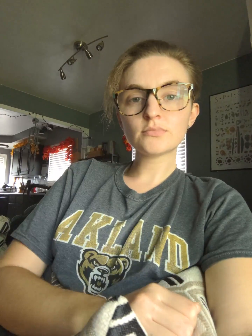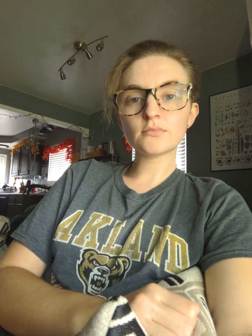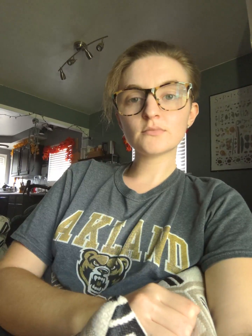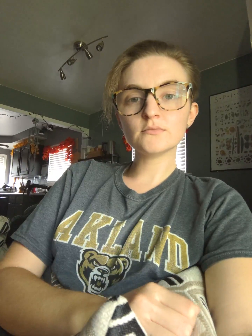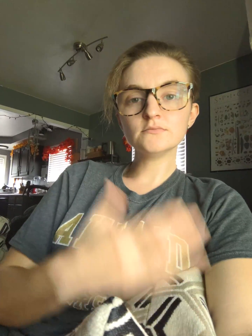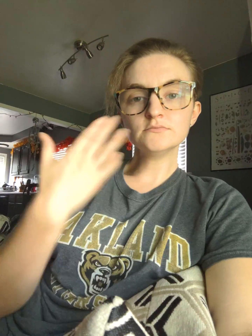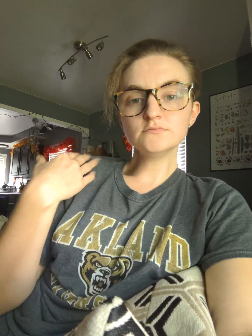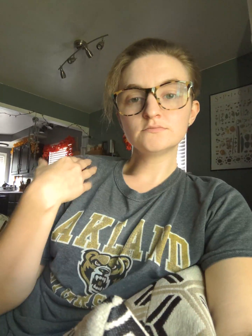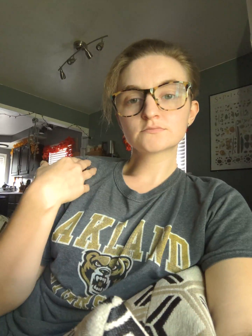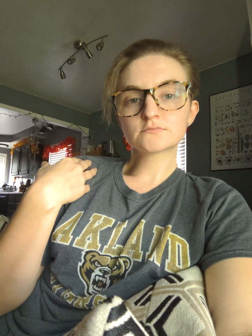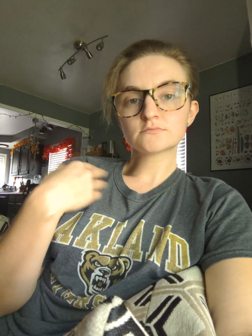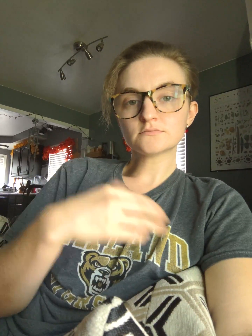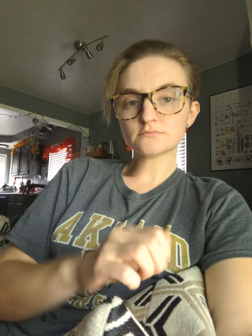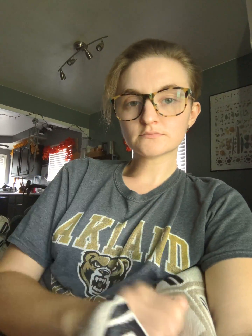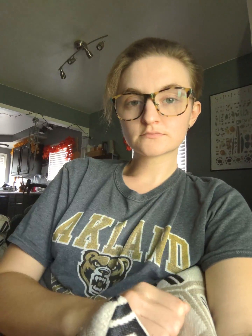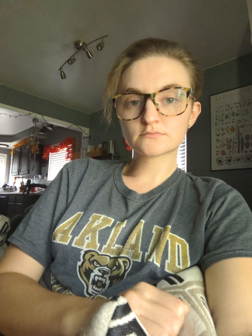shoulder